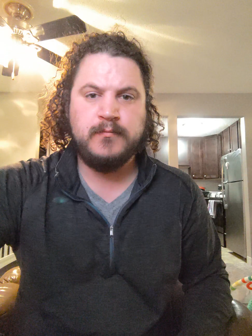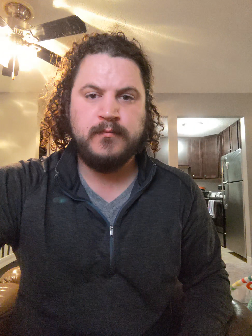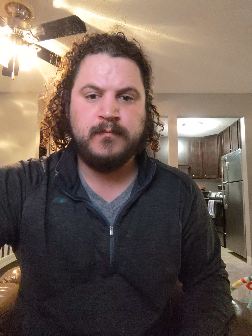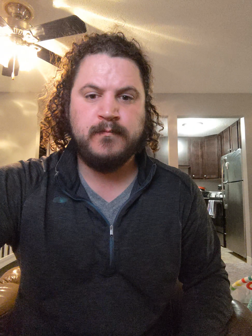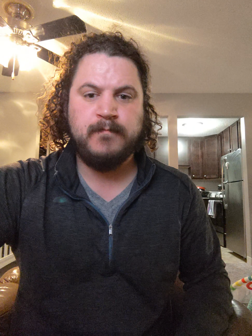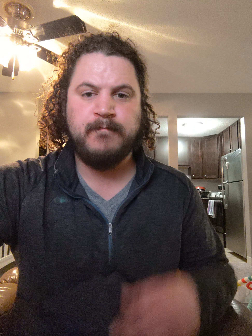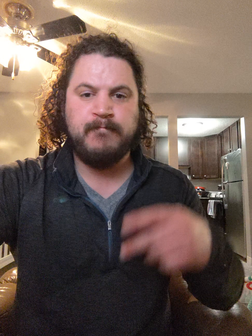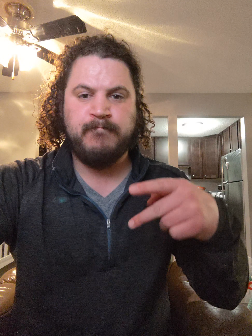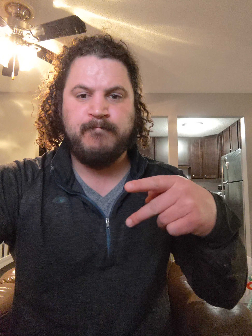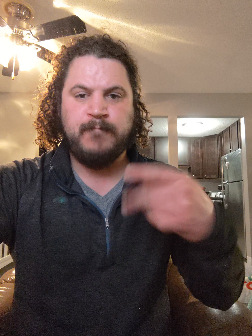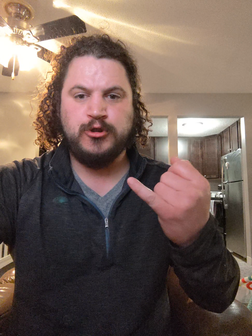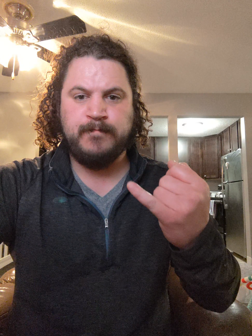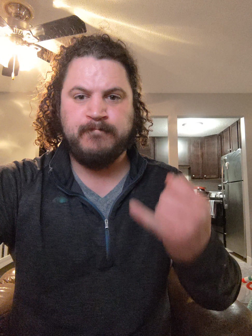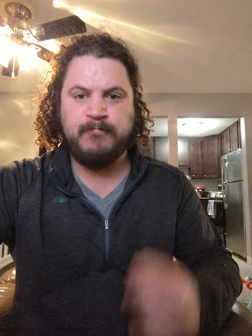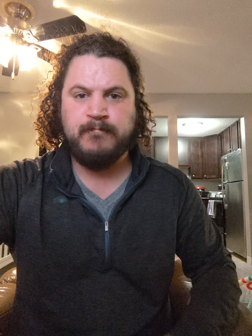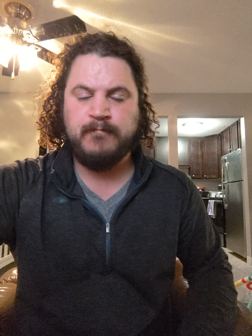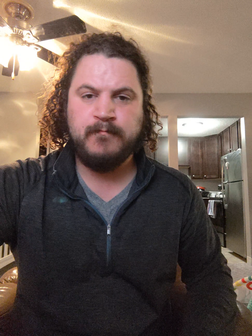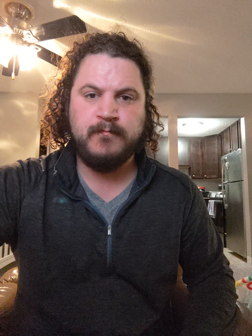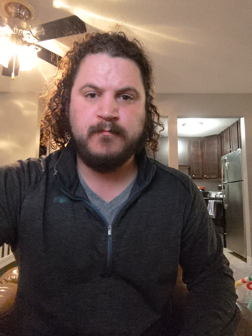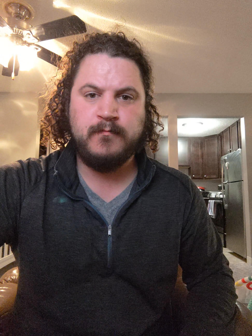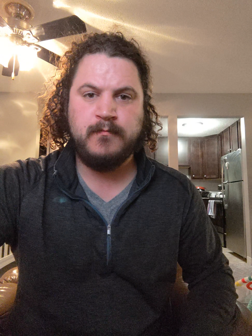pajamas